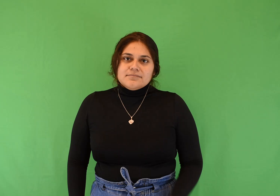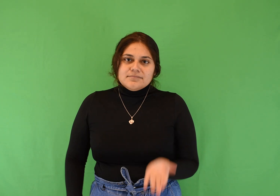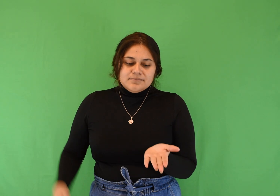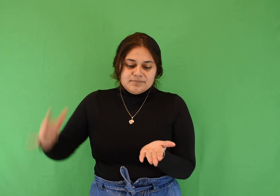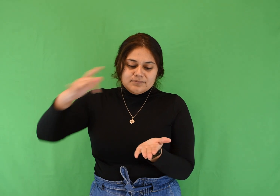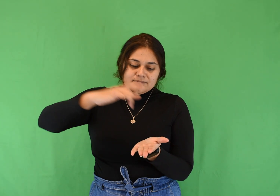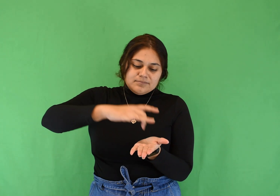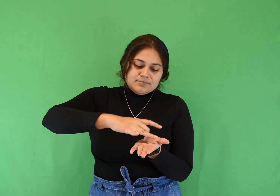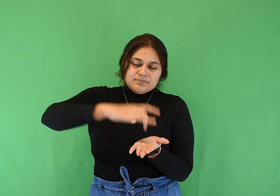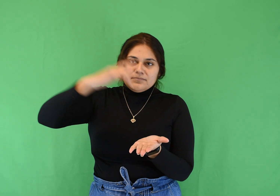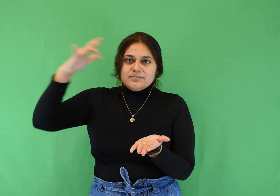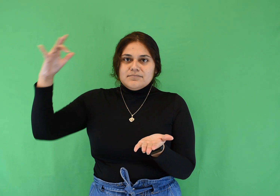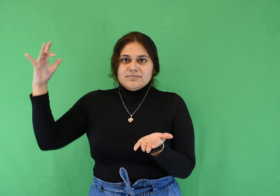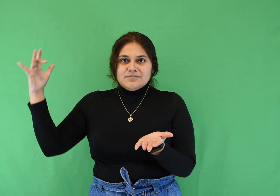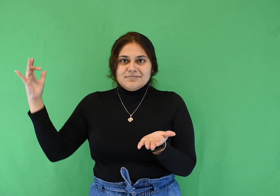gracias